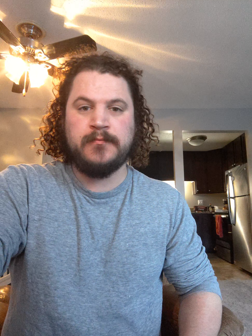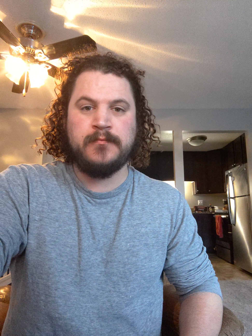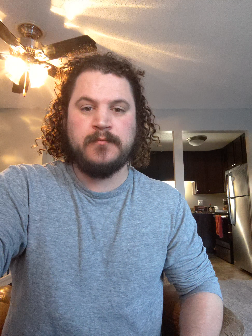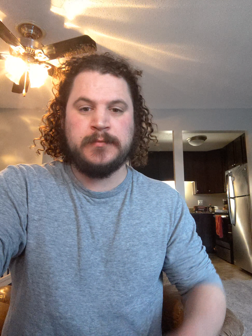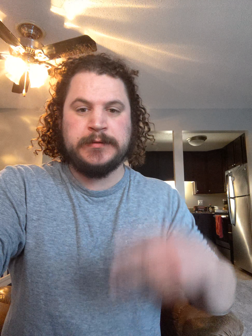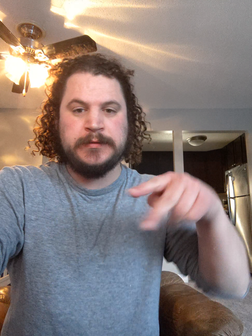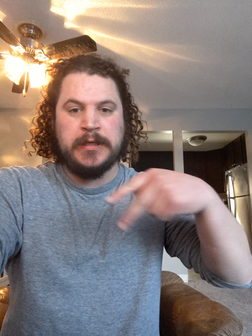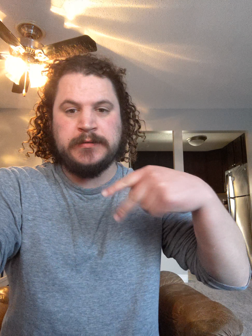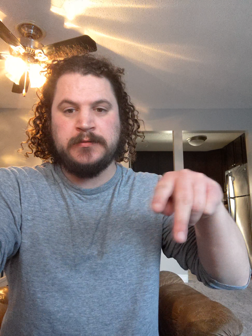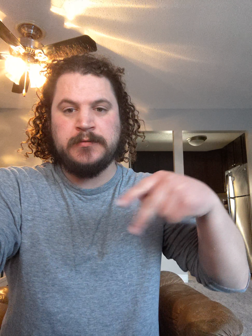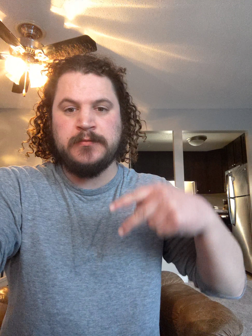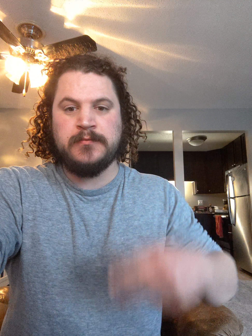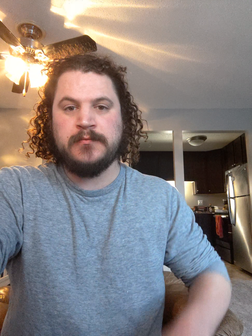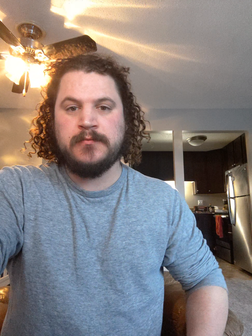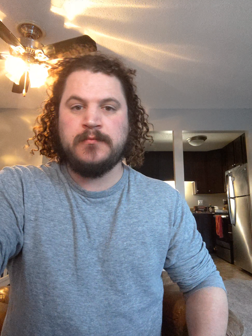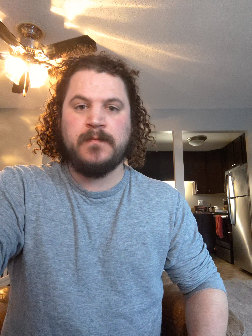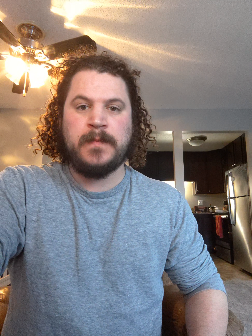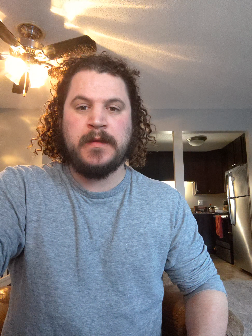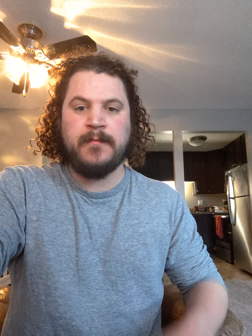dance